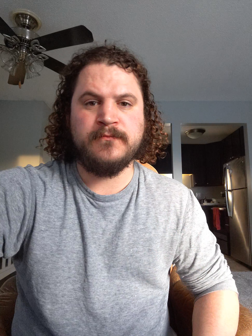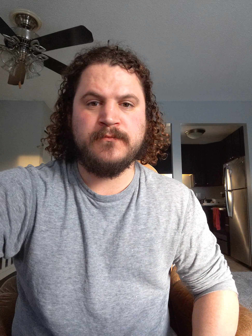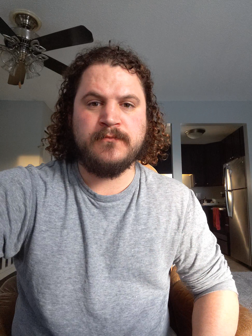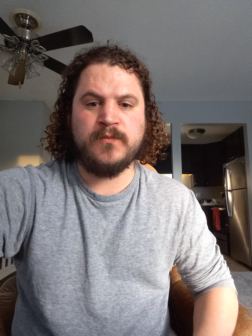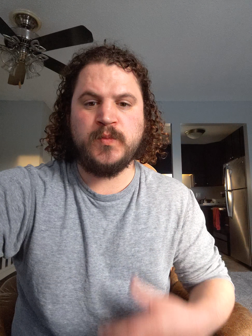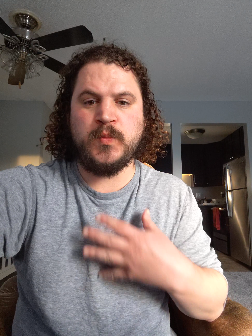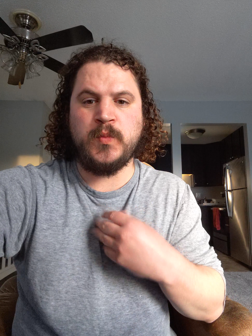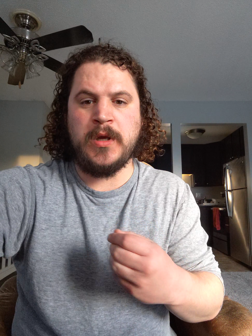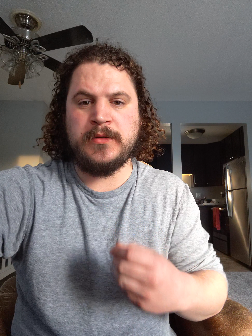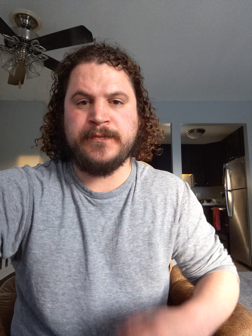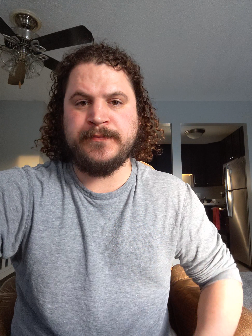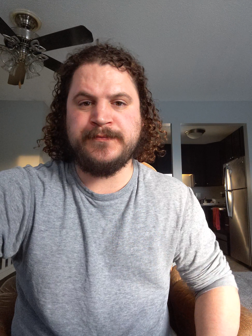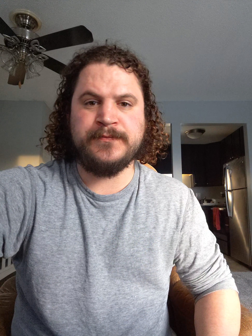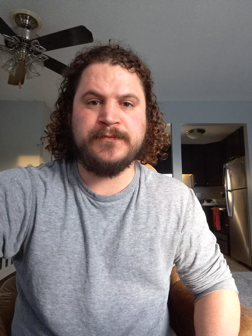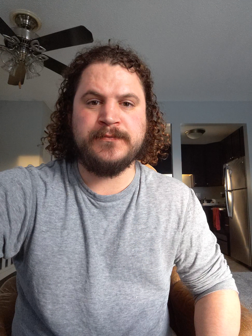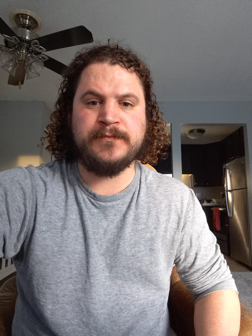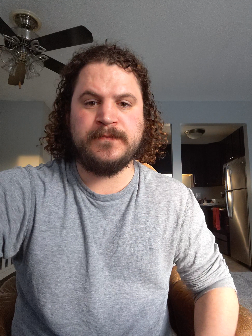white